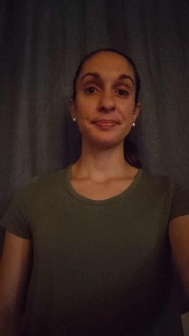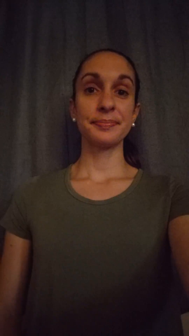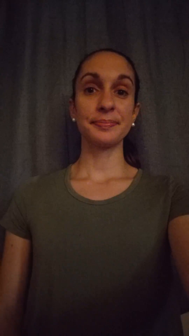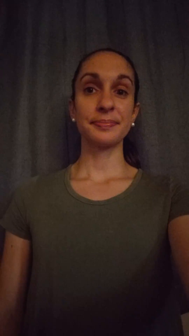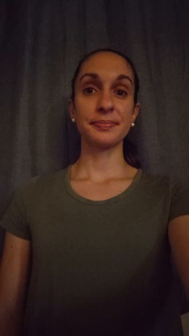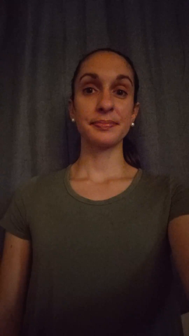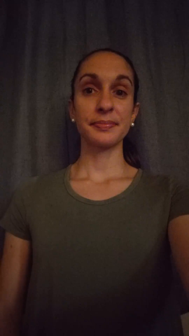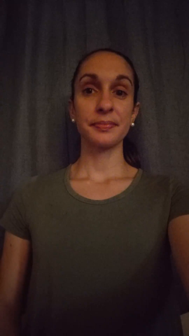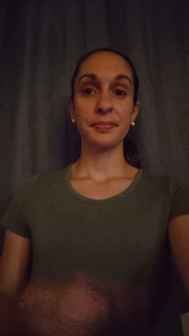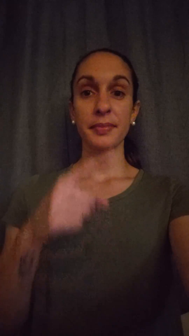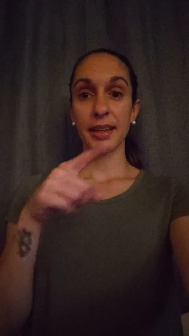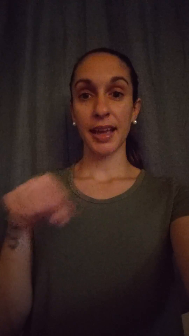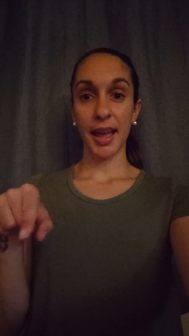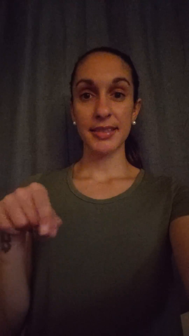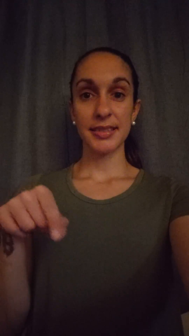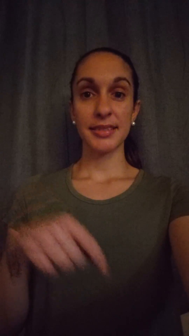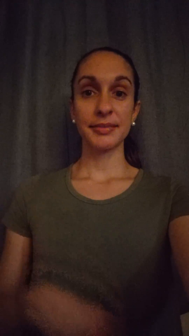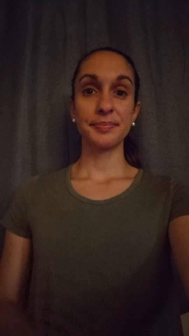cut